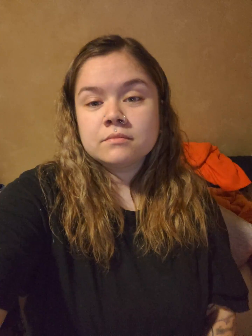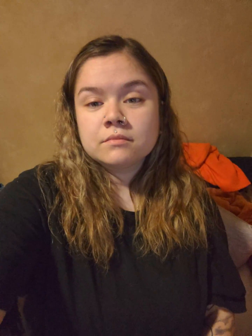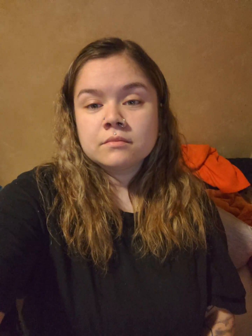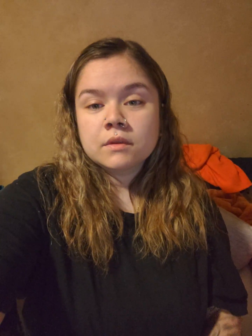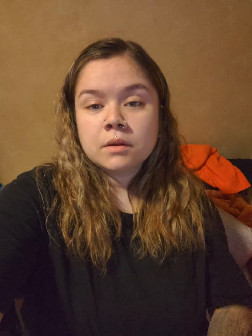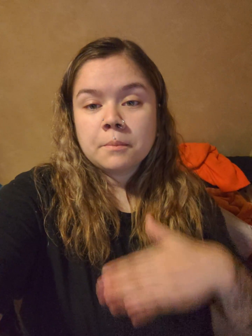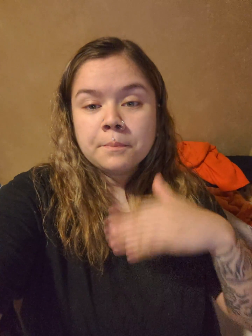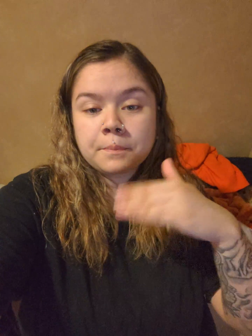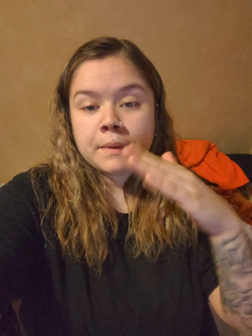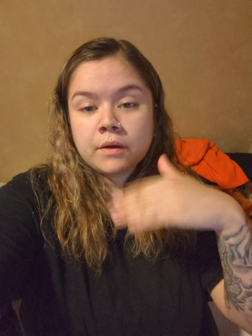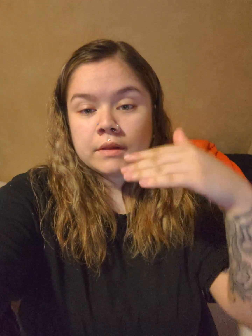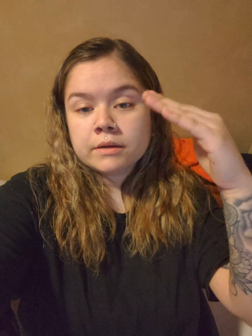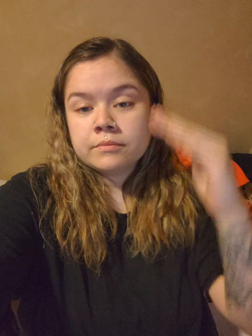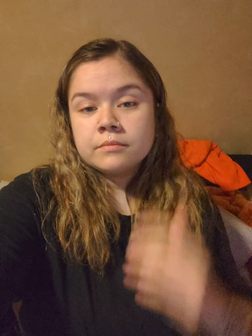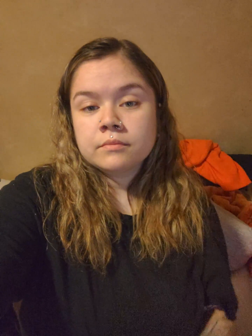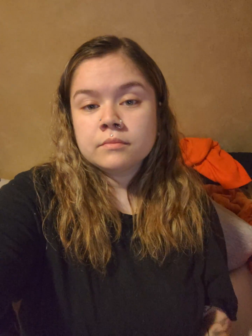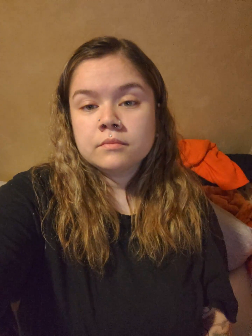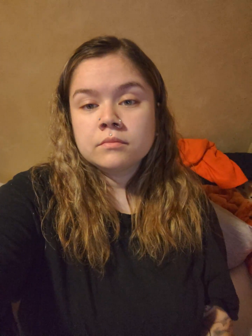build